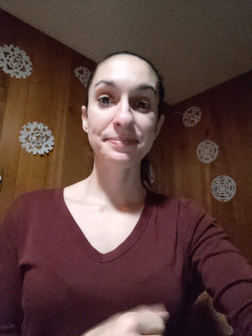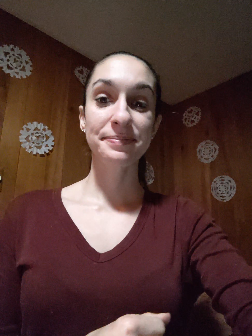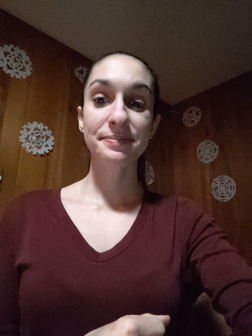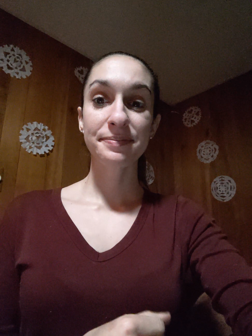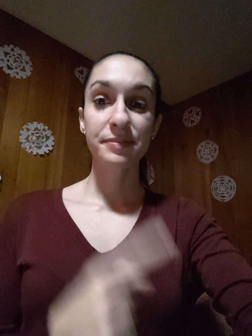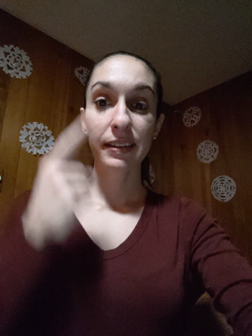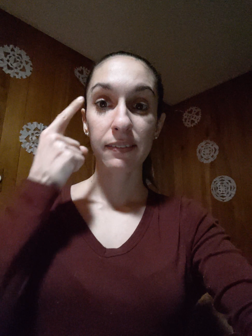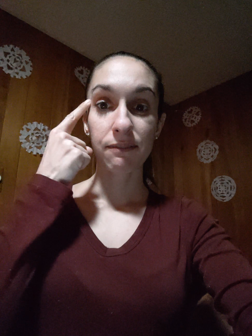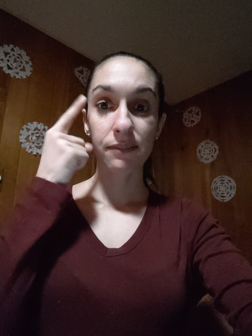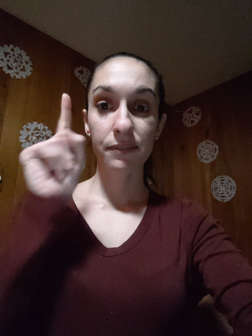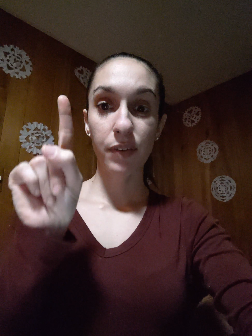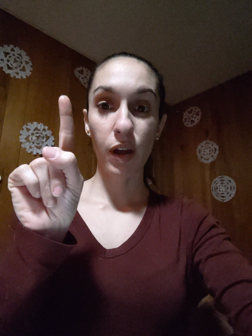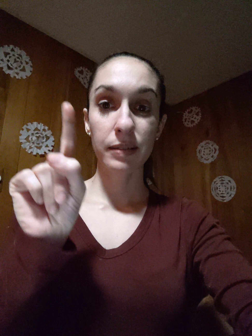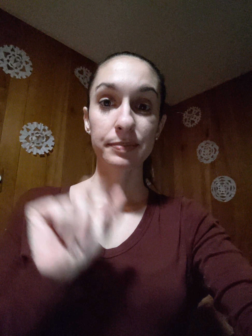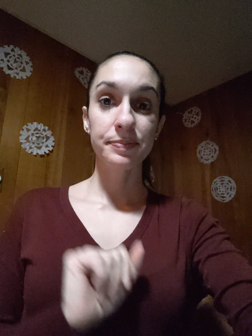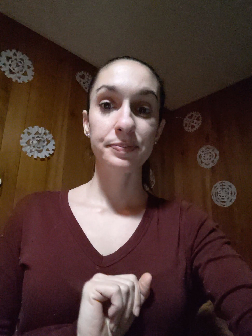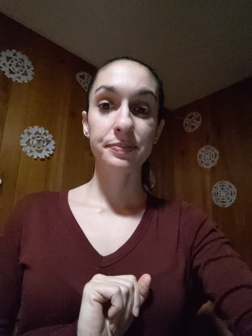for